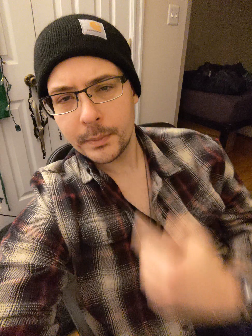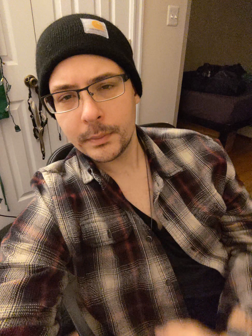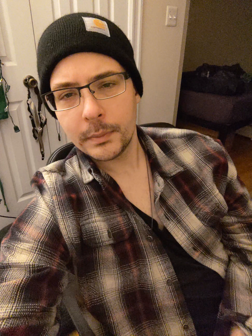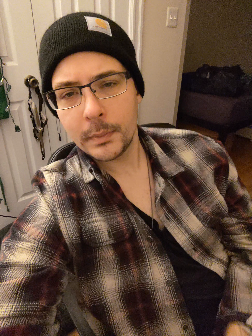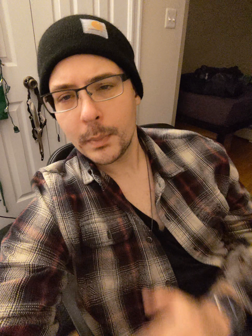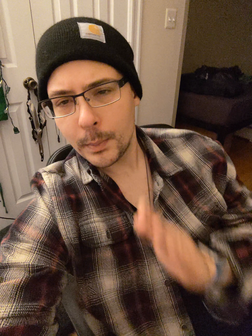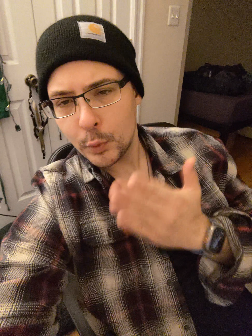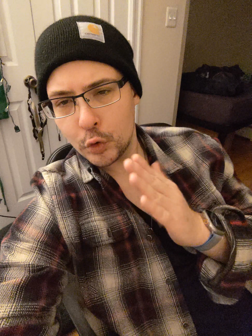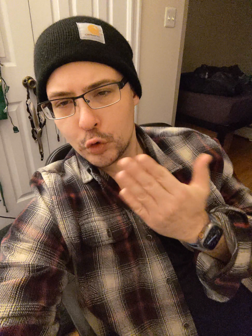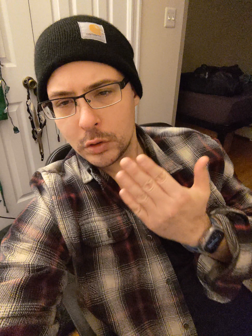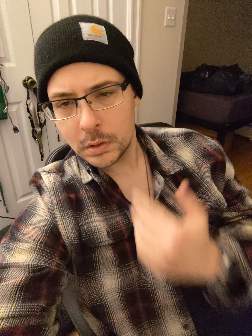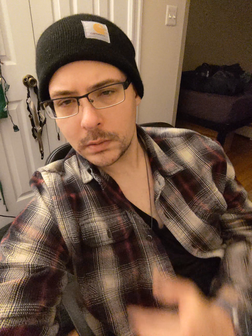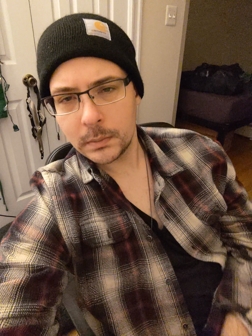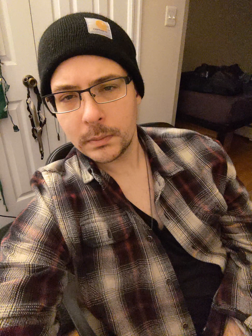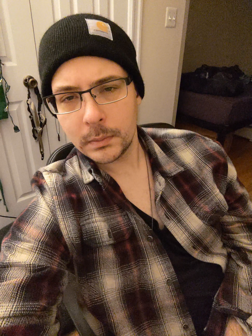book